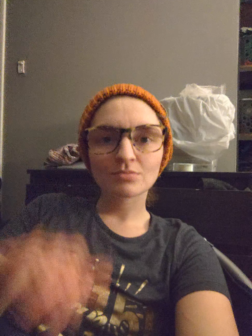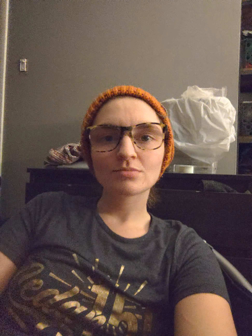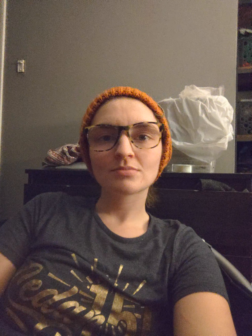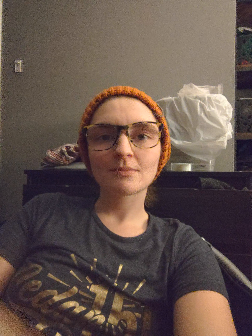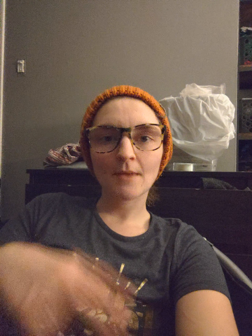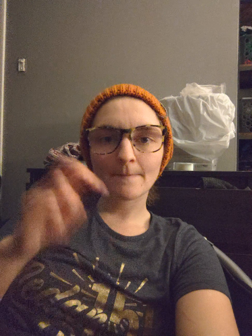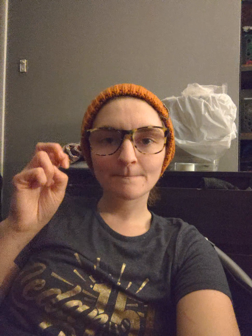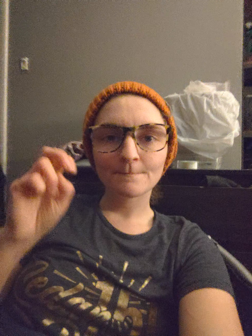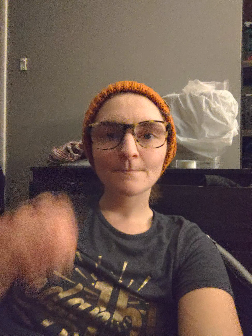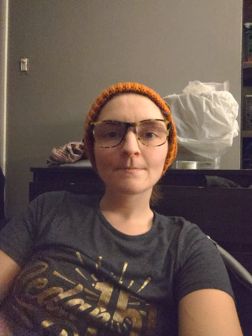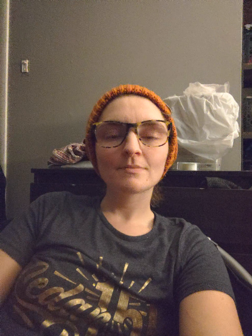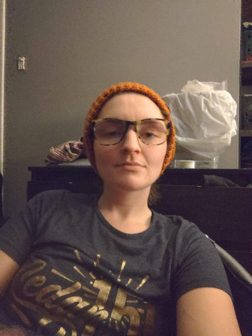jump